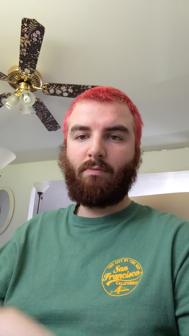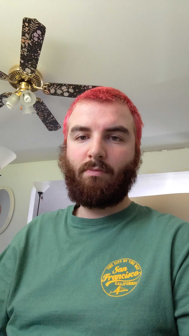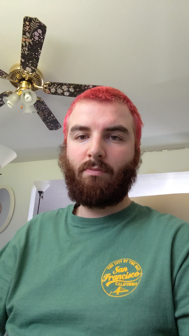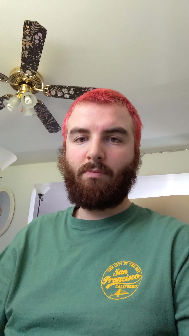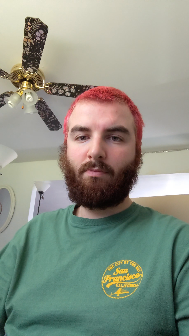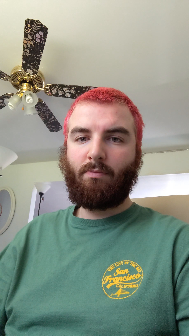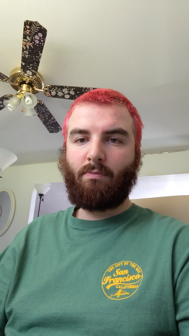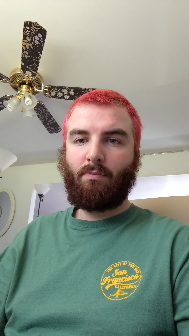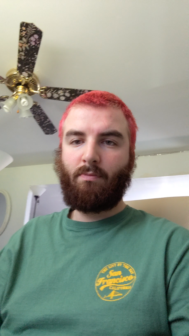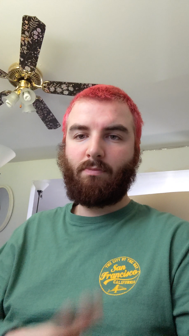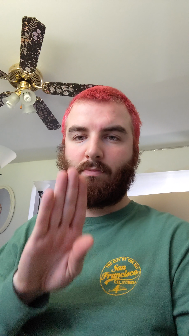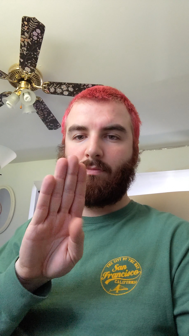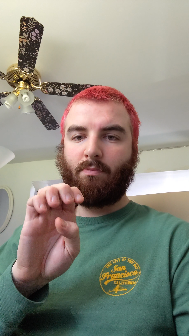be